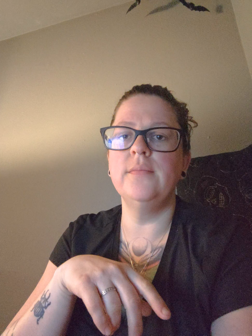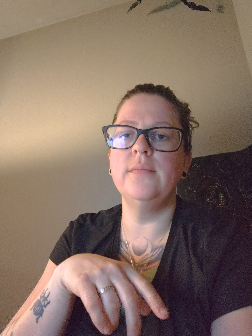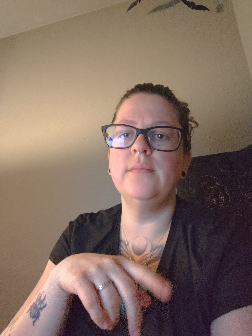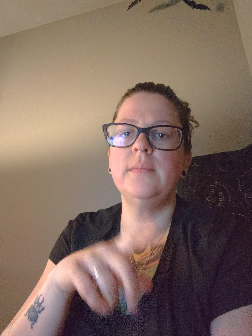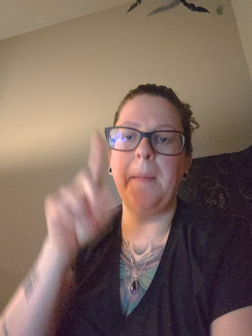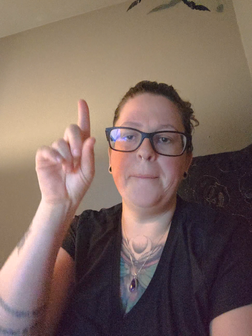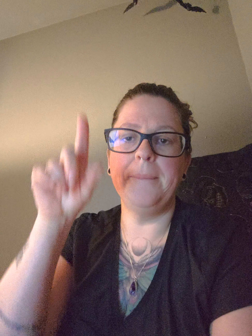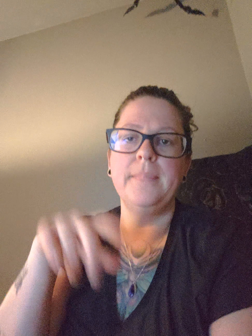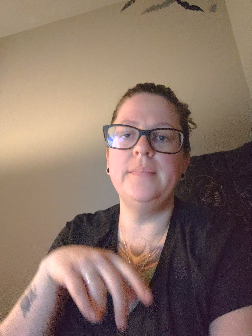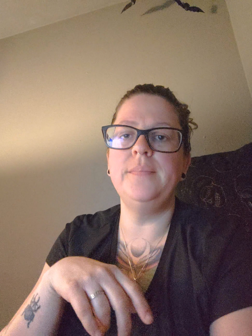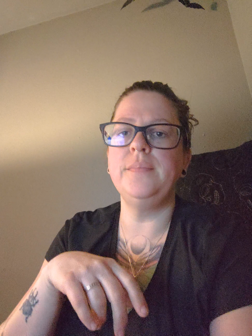up